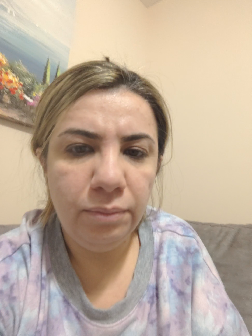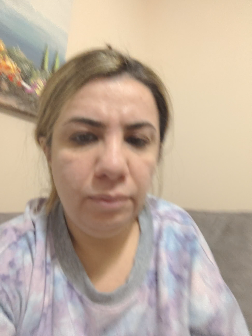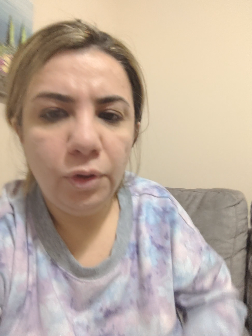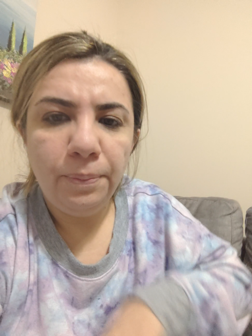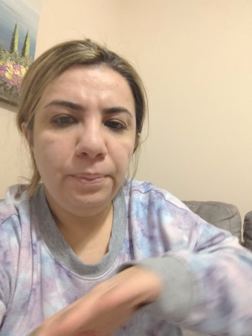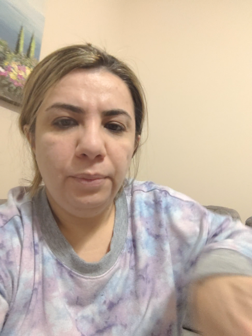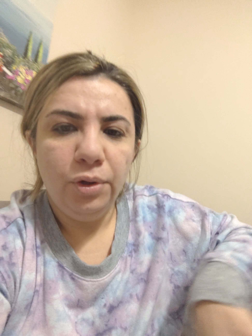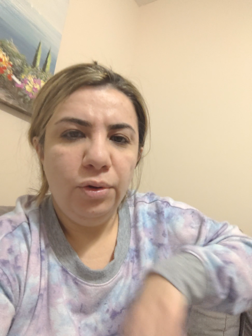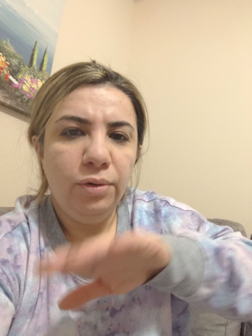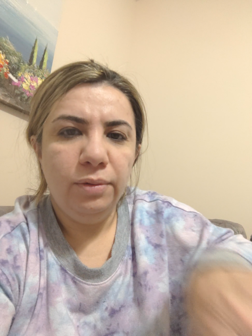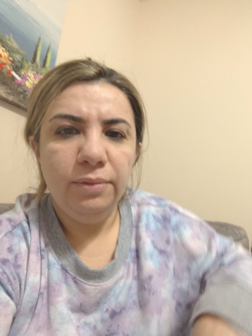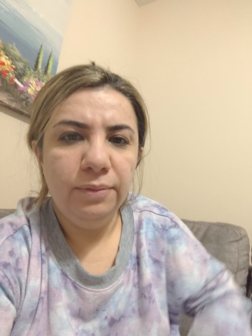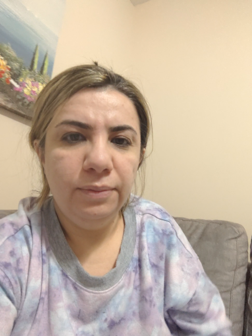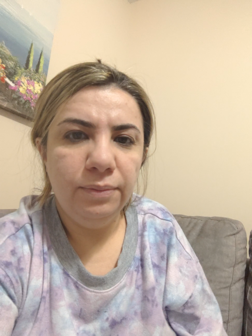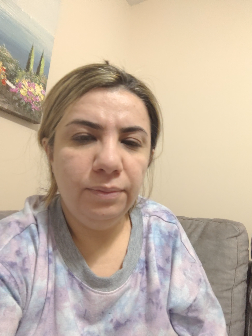pool